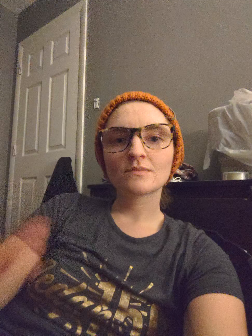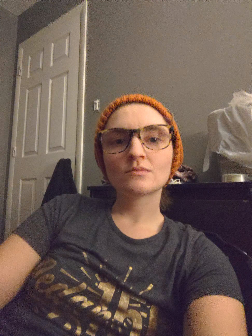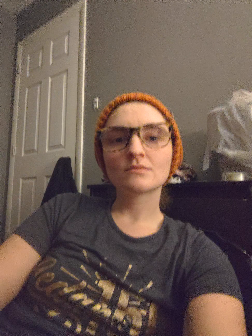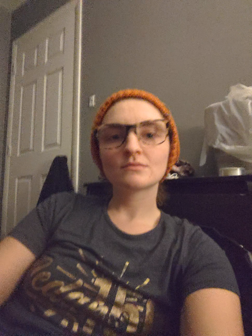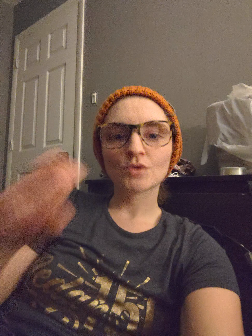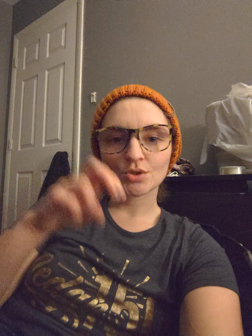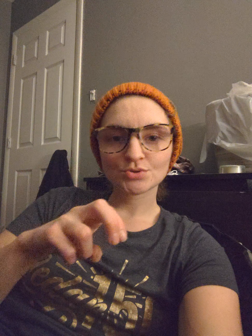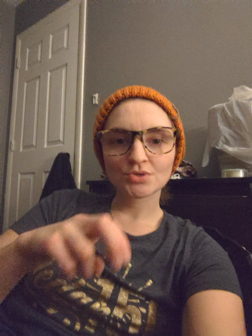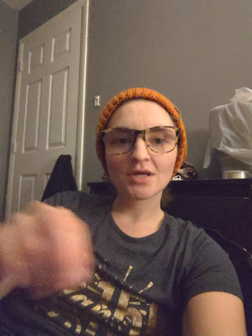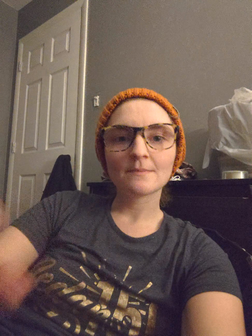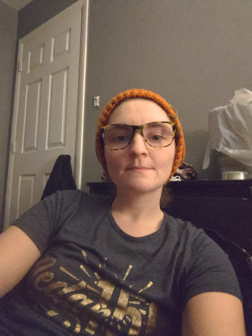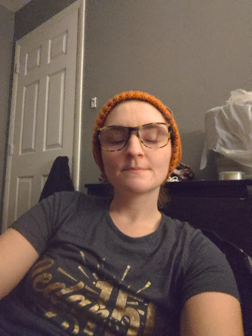chair